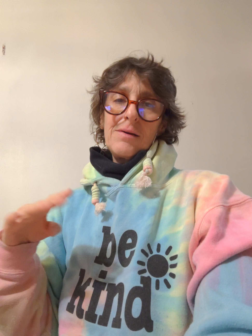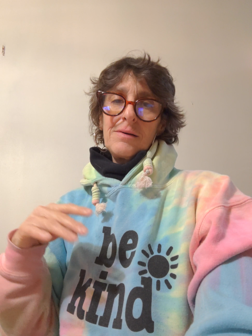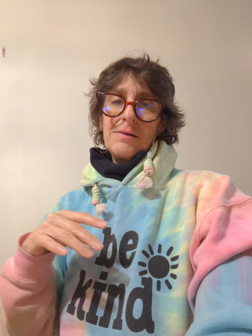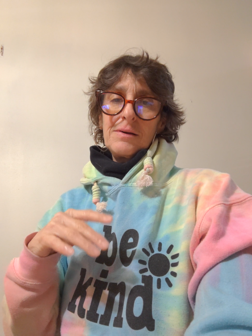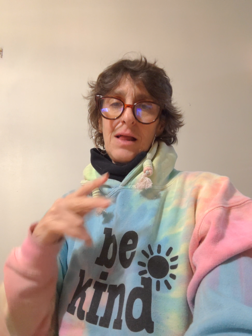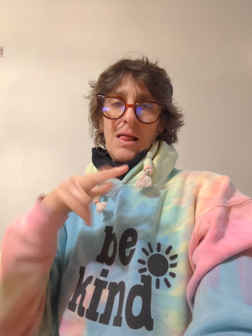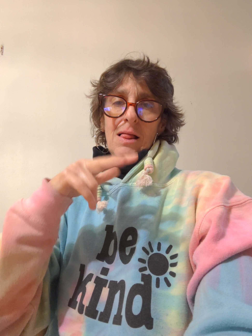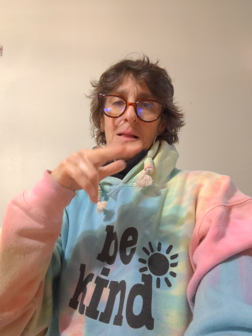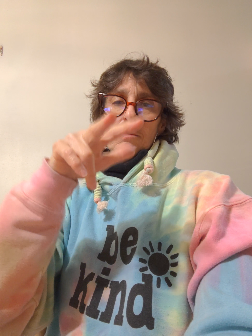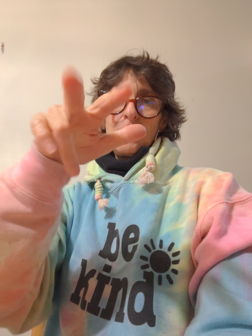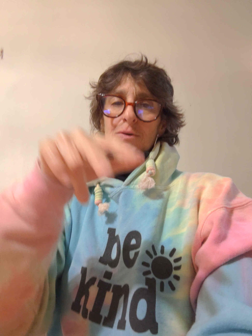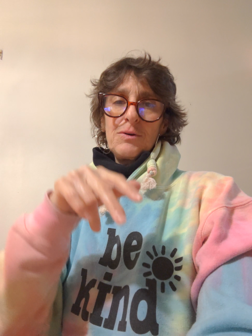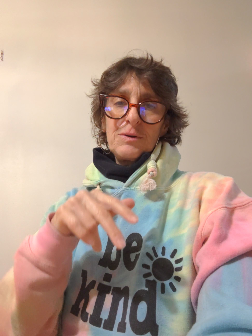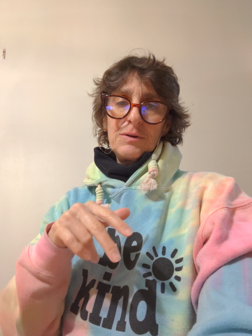helicopter